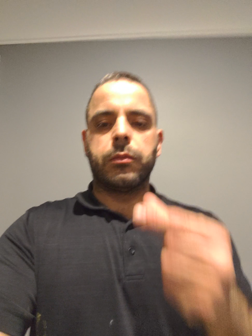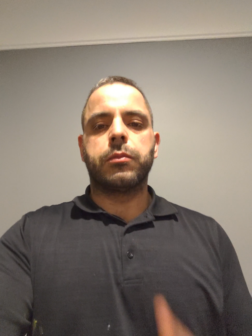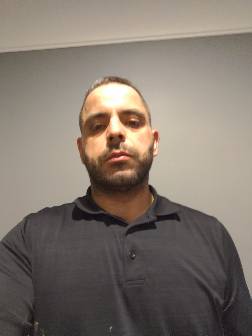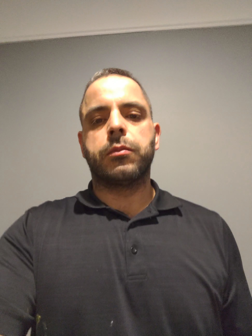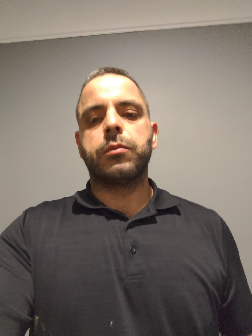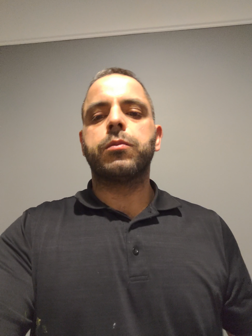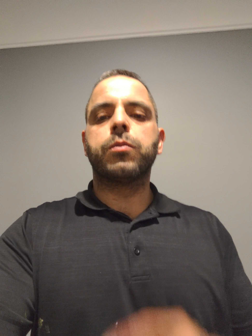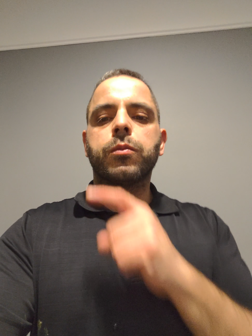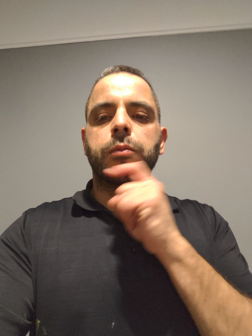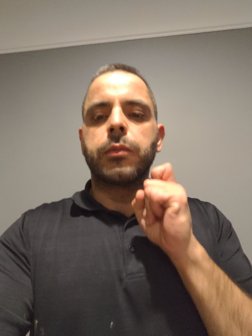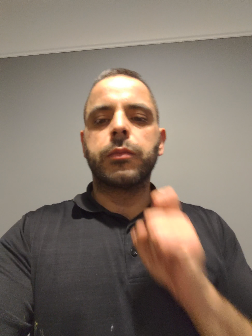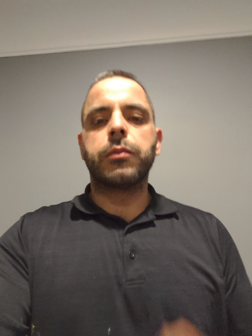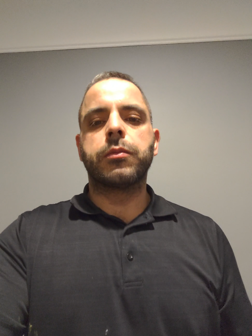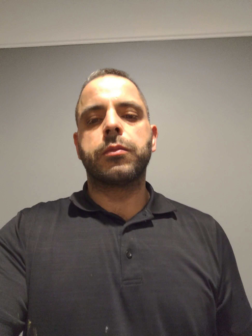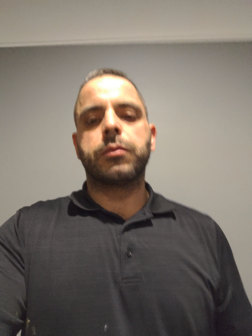dry